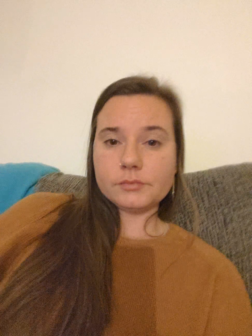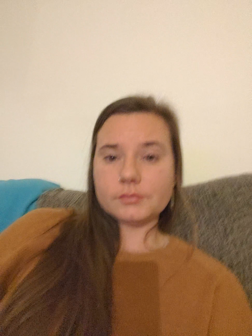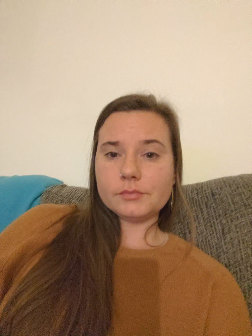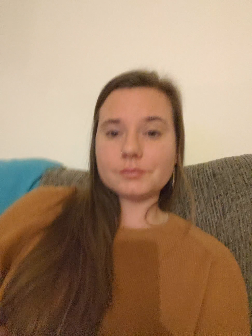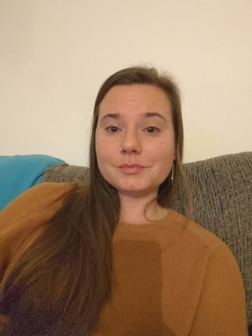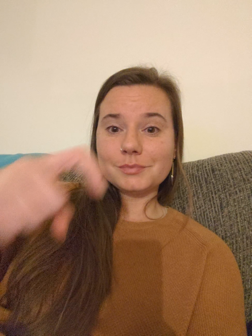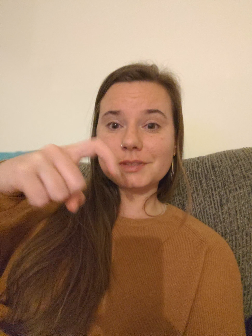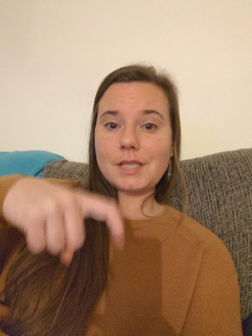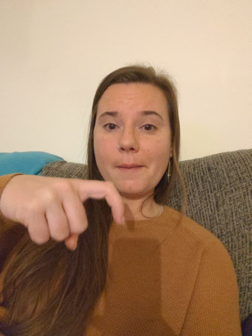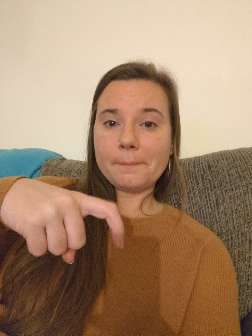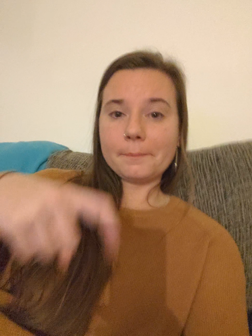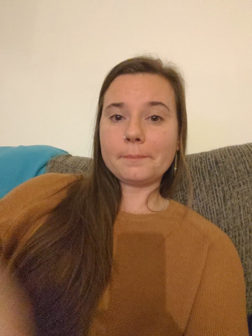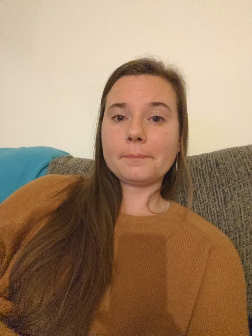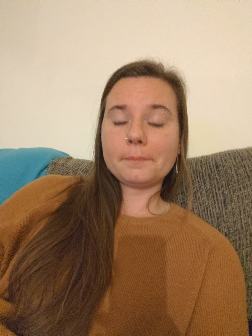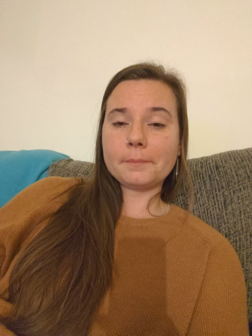time